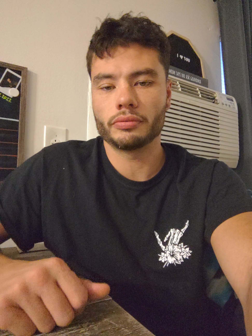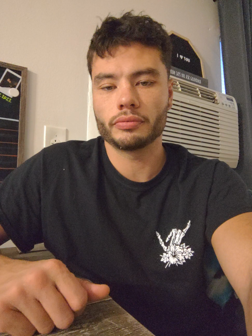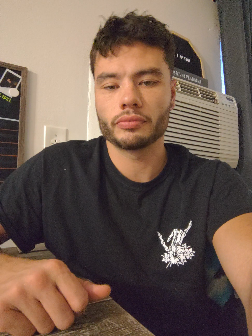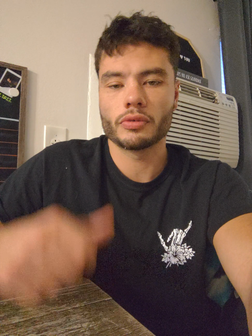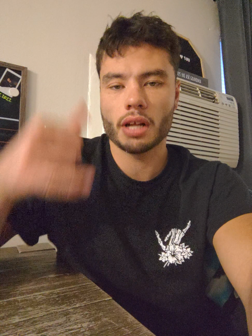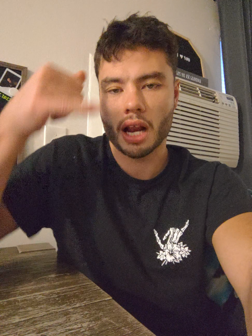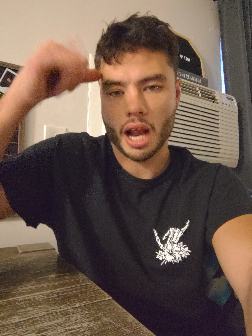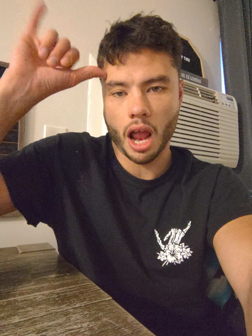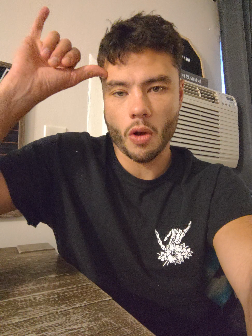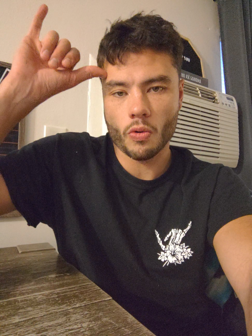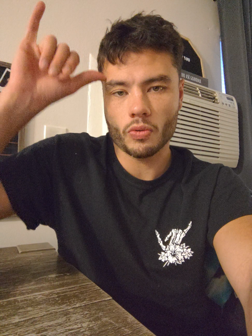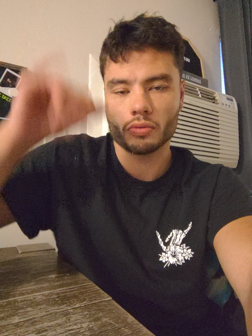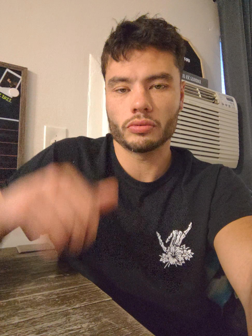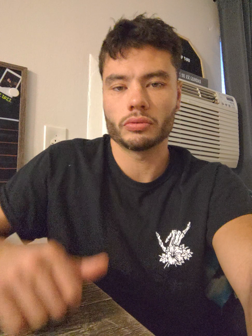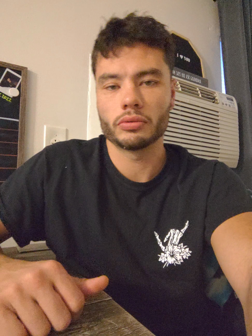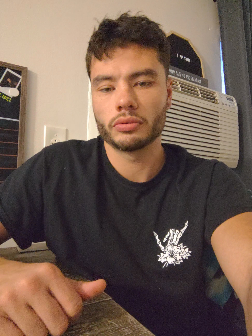cow